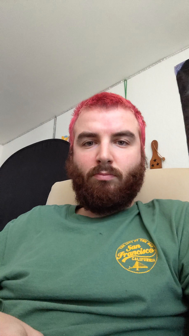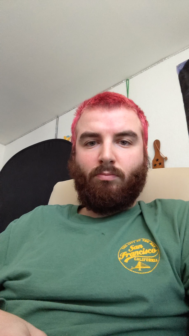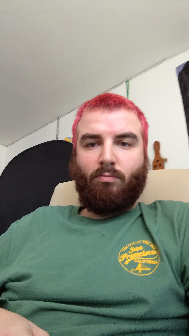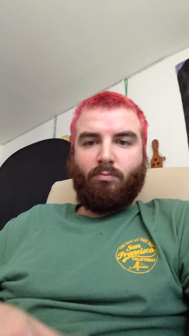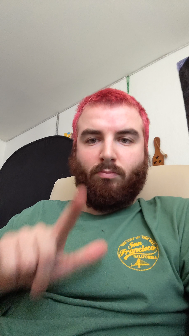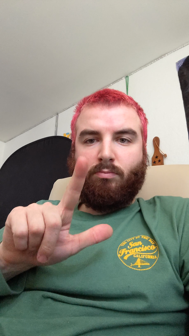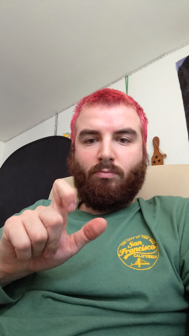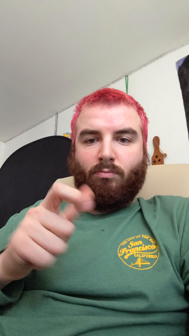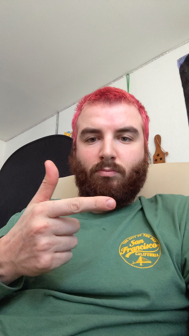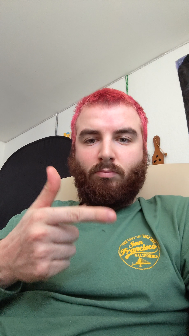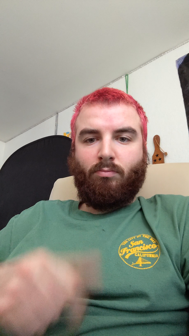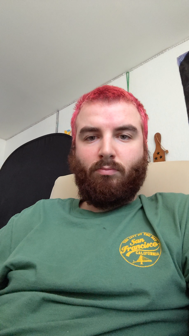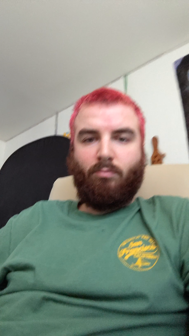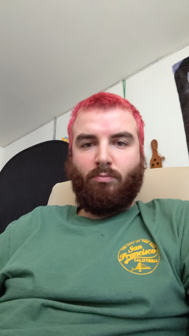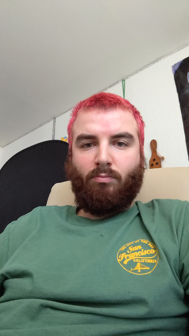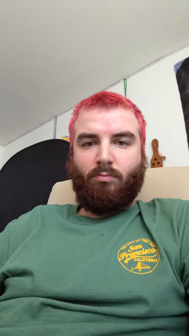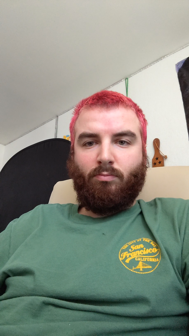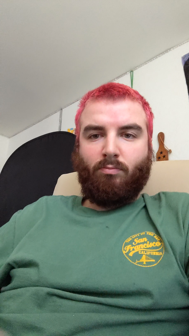leg